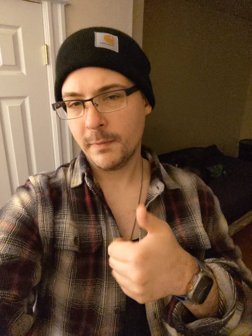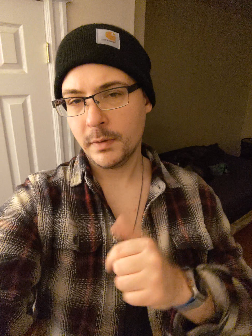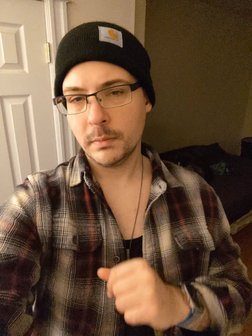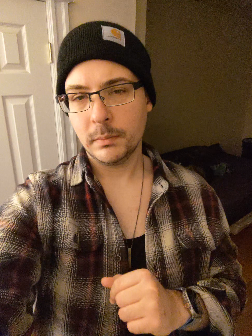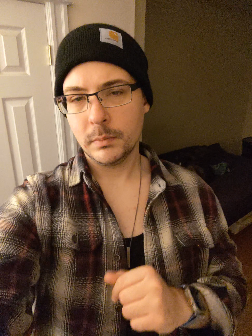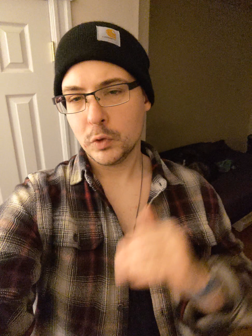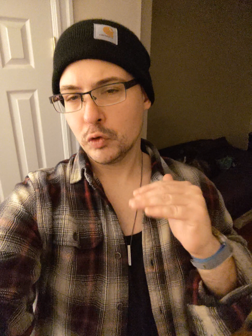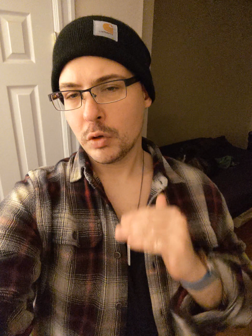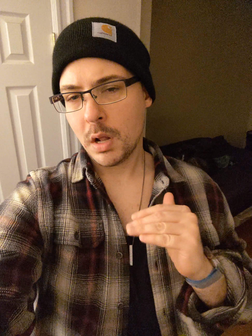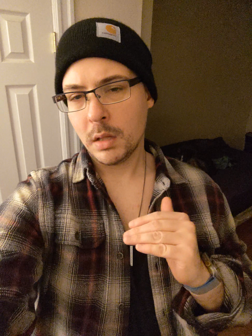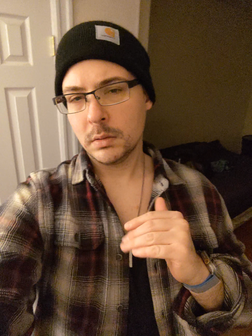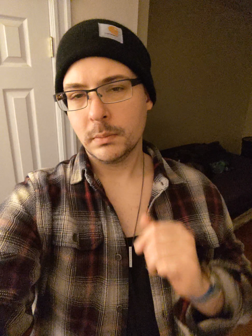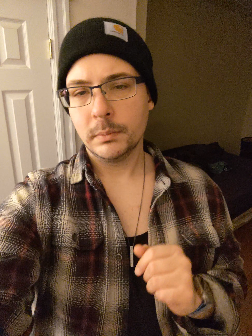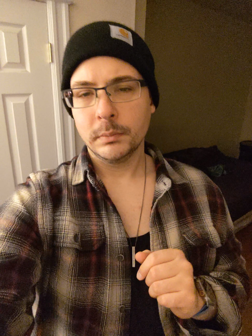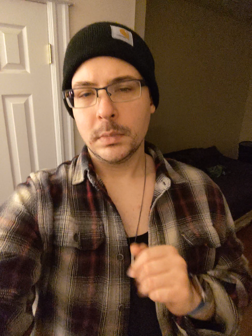child